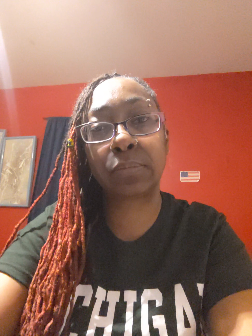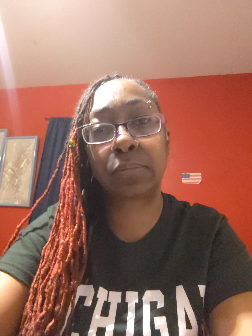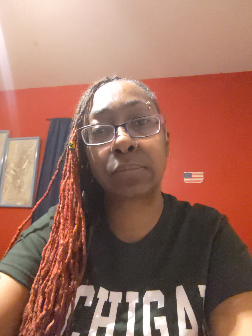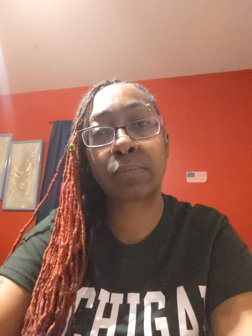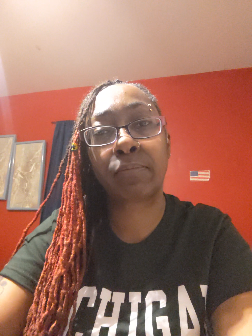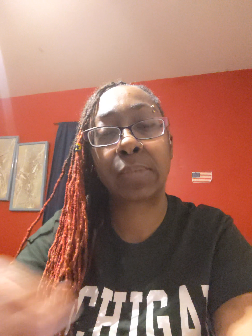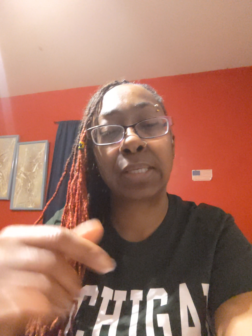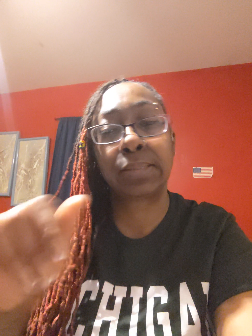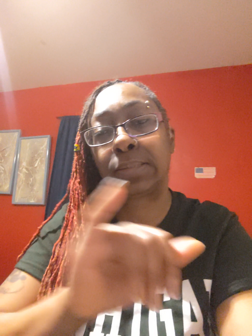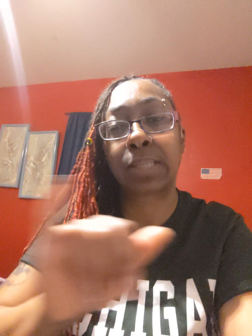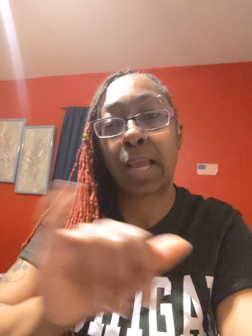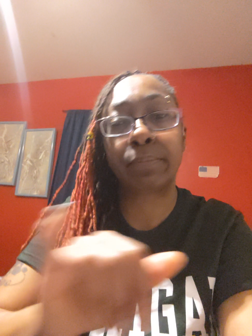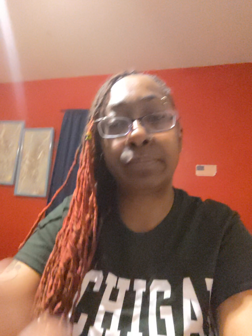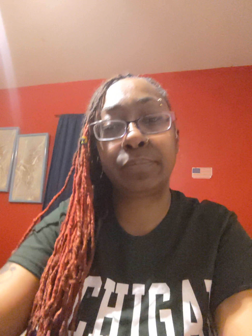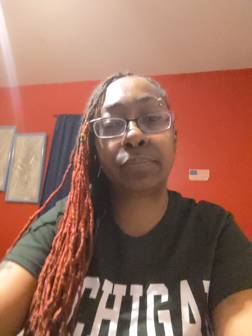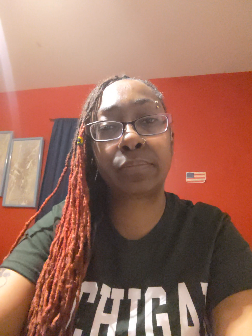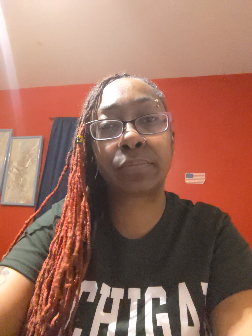same